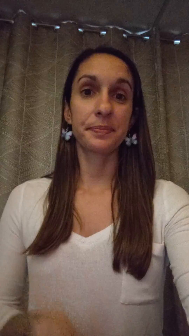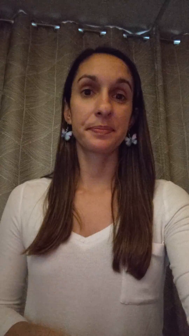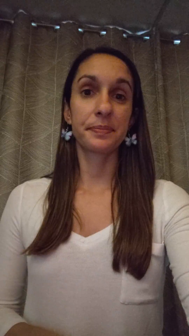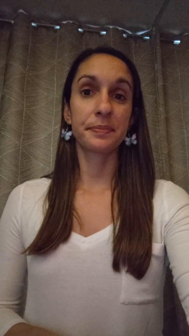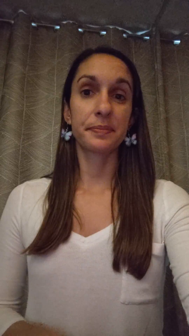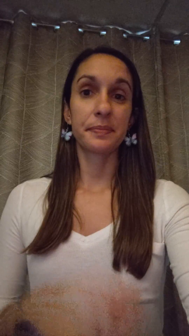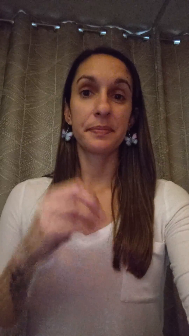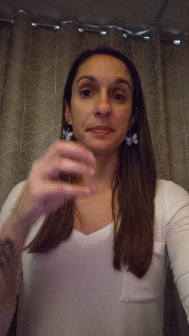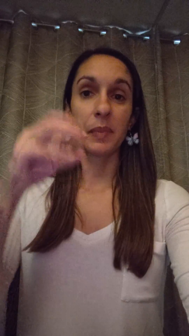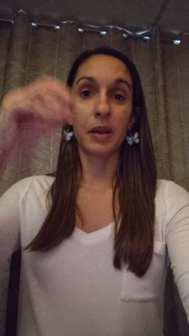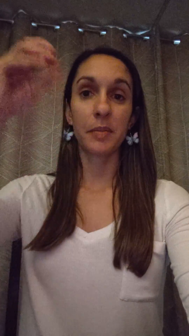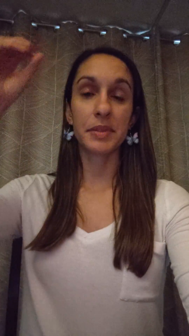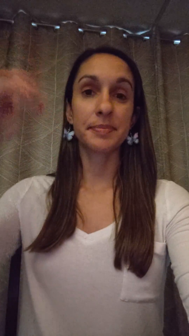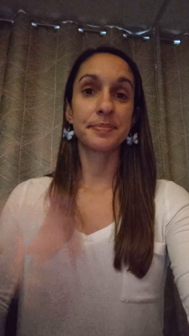bubbles